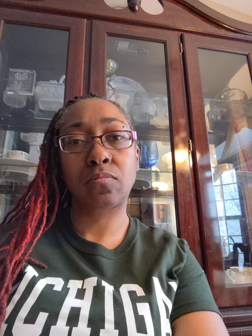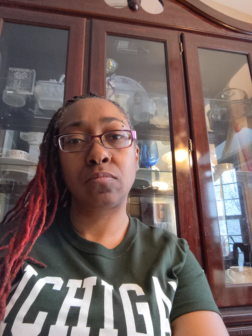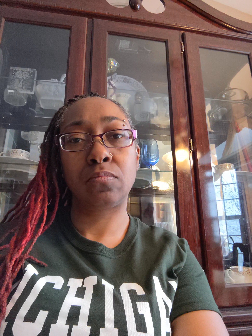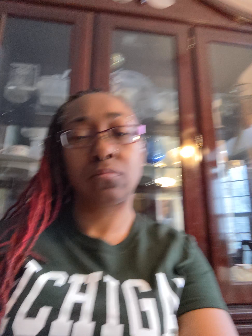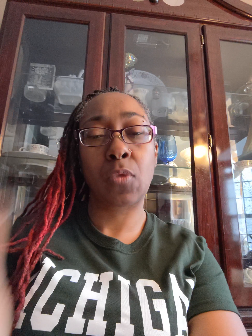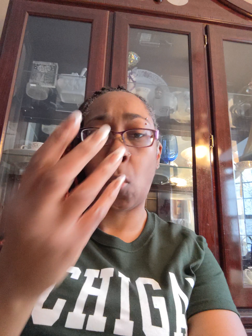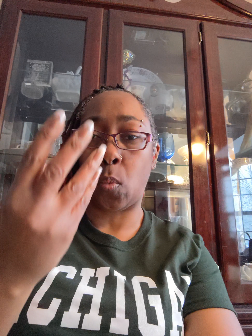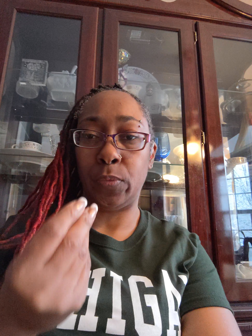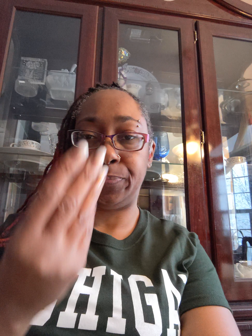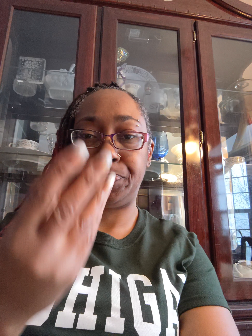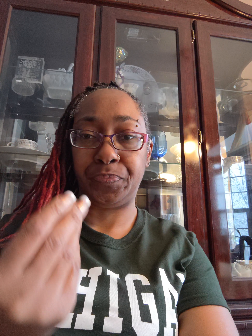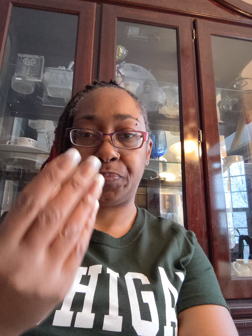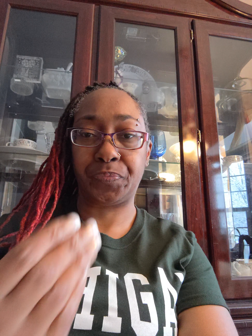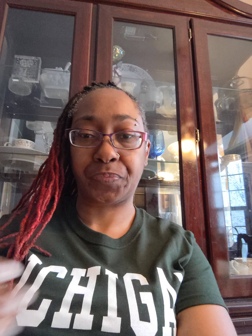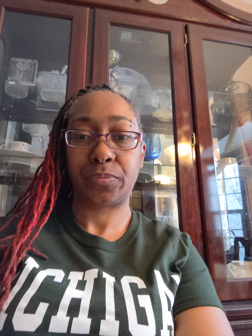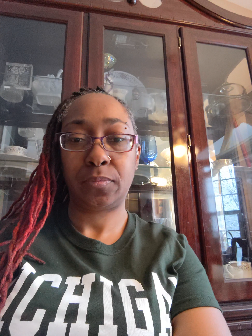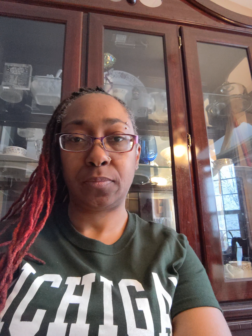wet